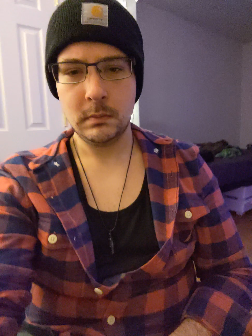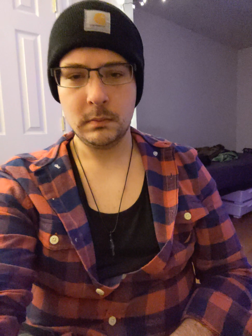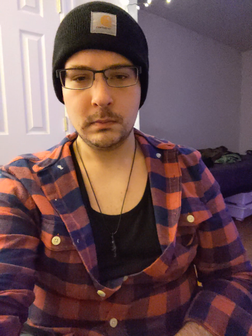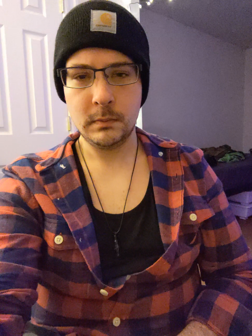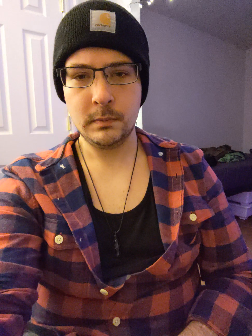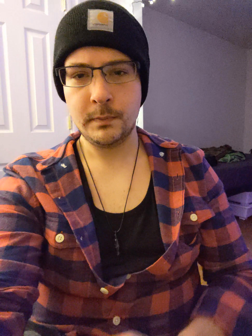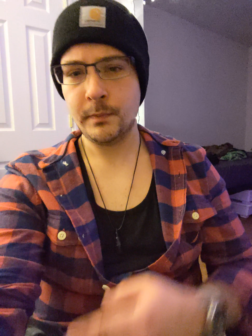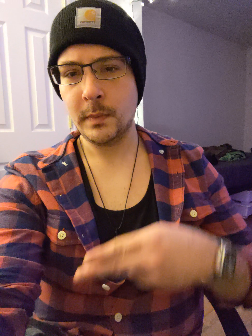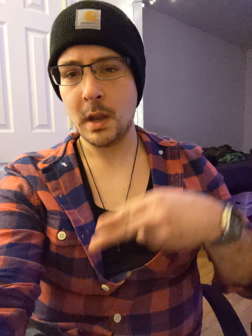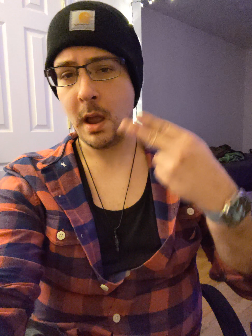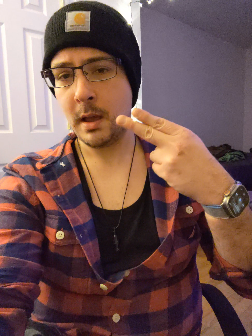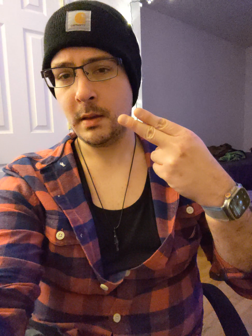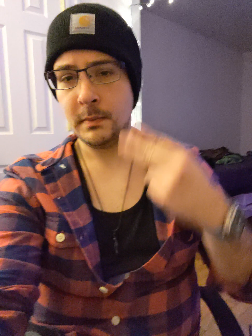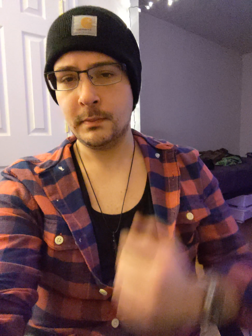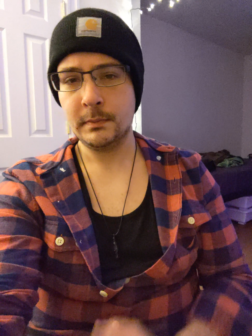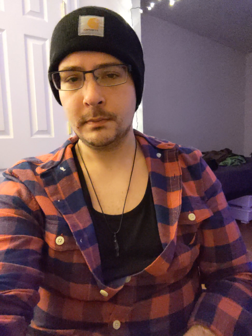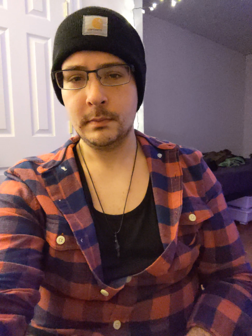high